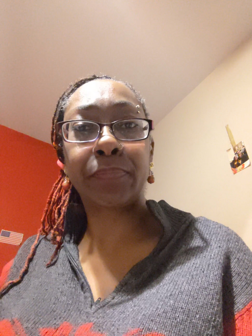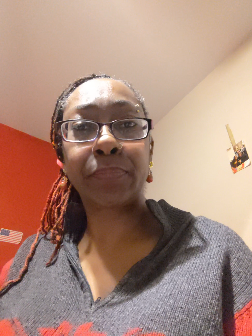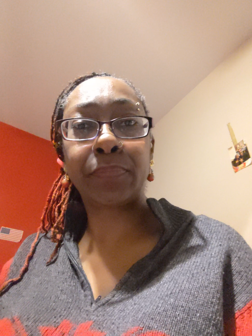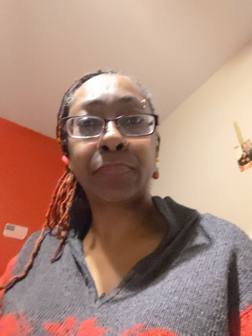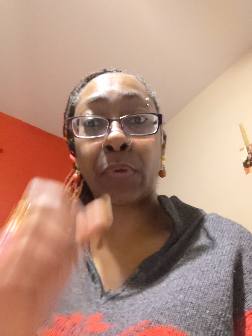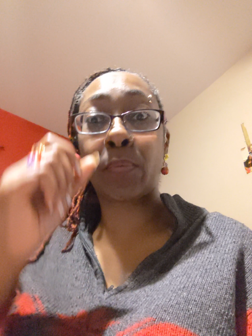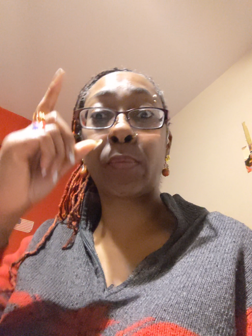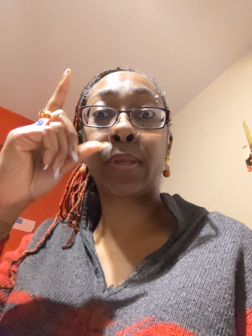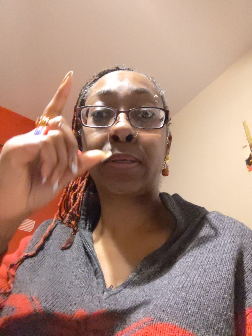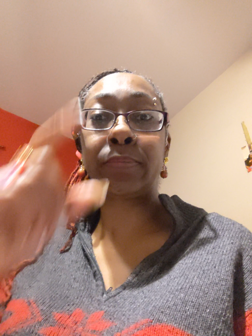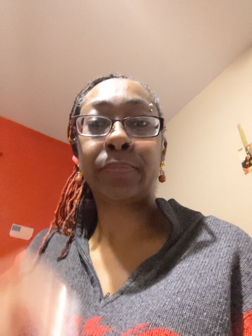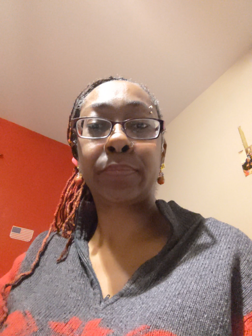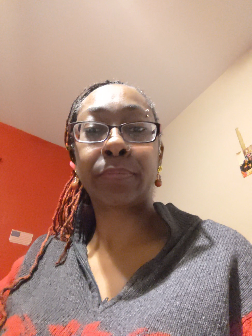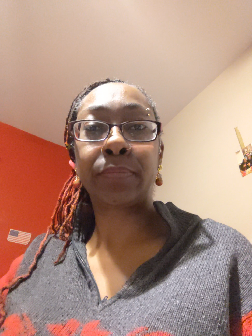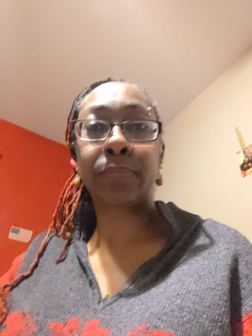wake